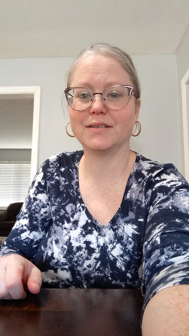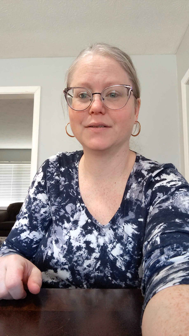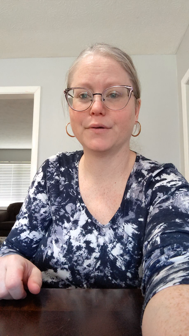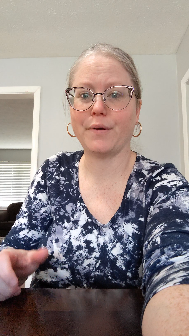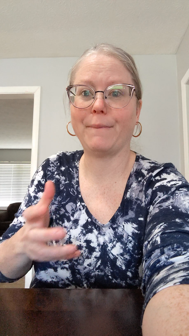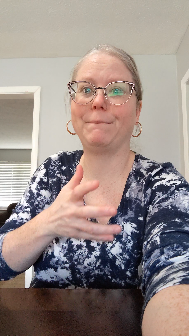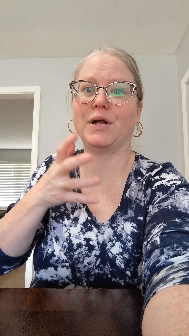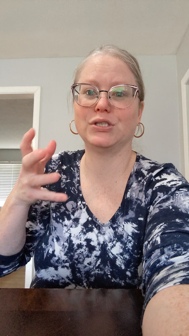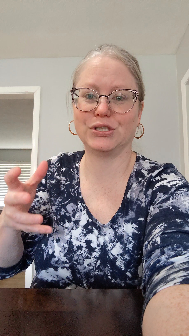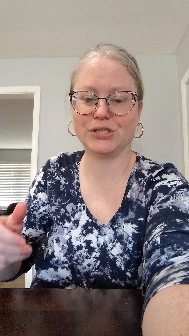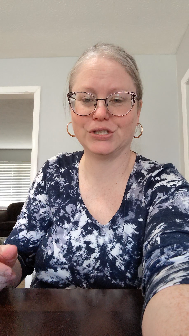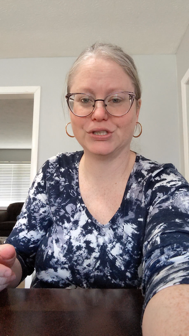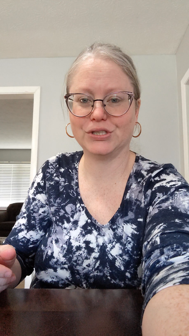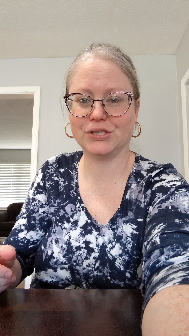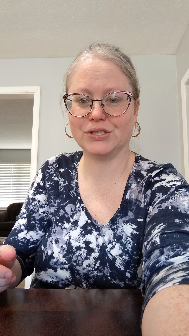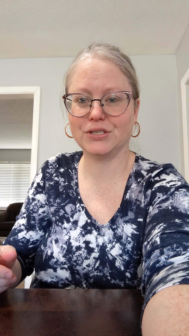much